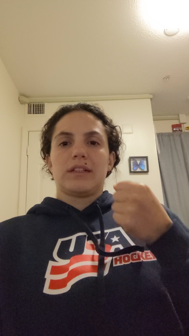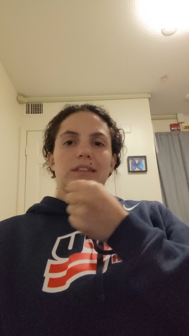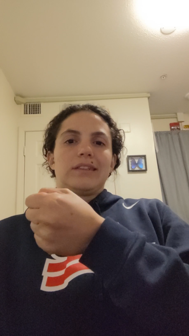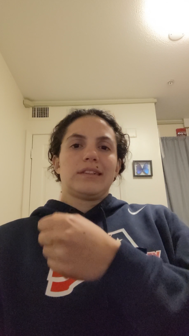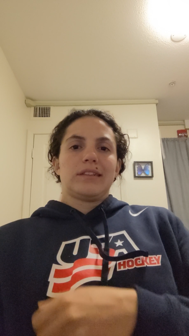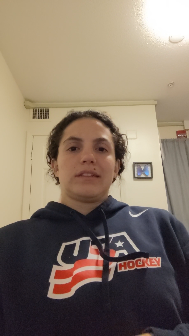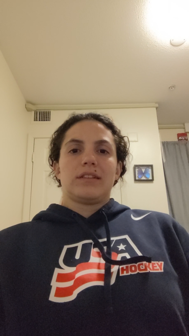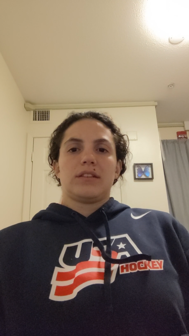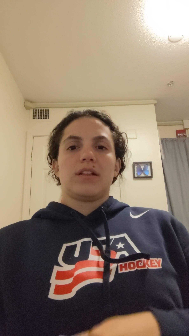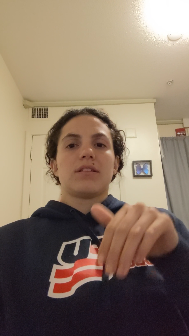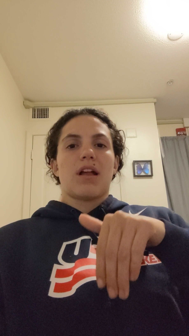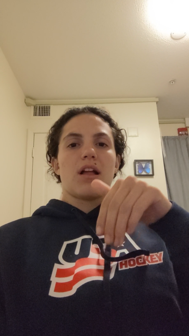night night